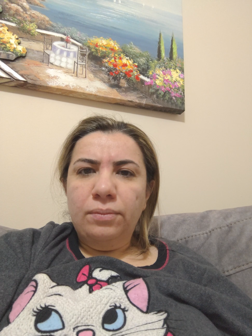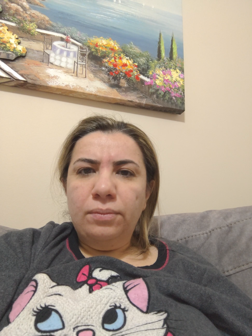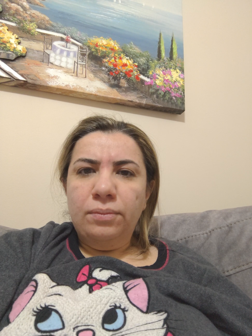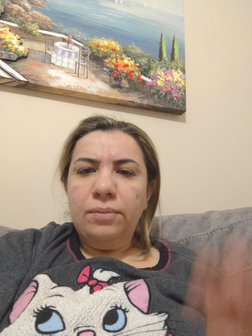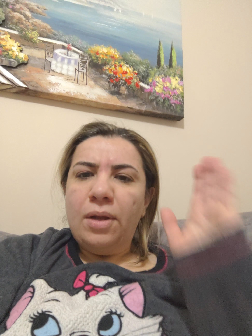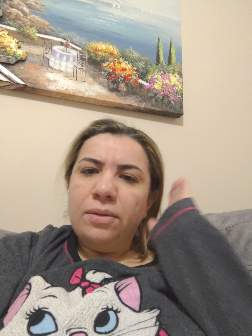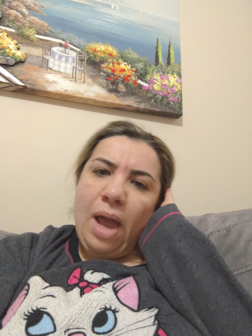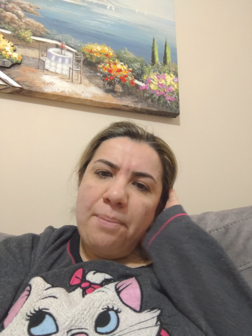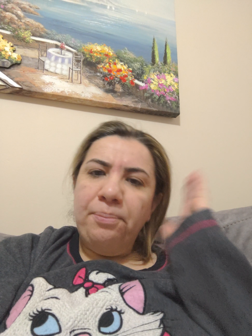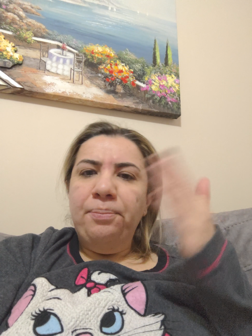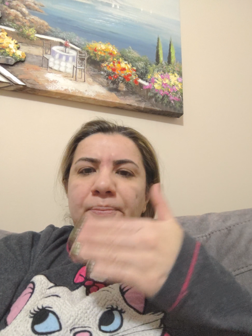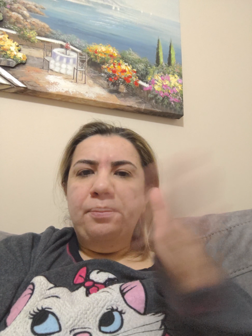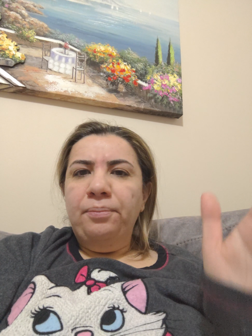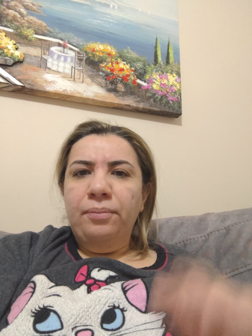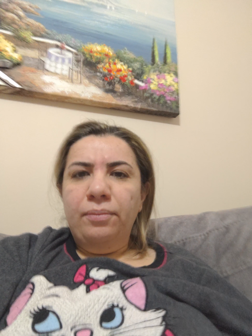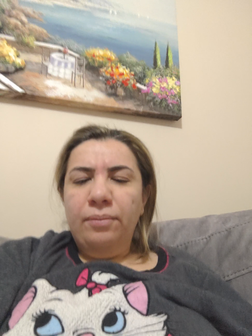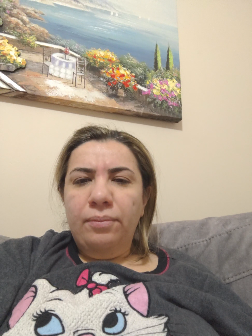bedroom